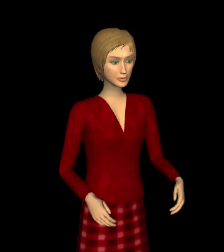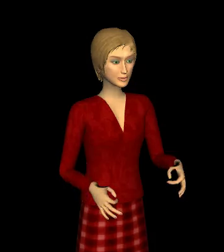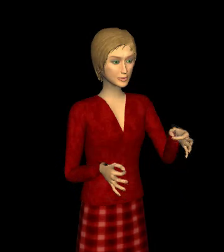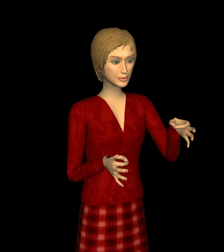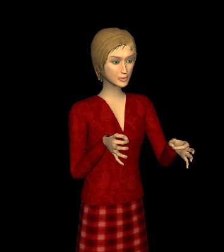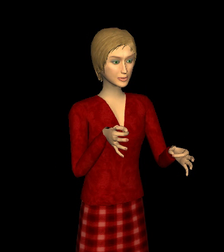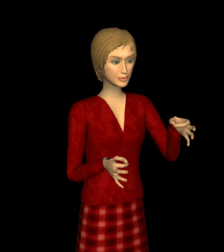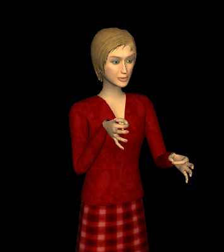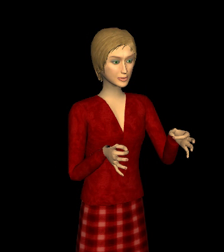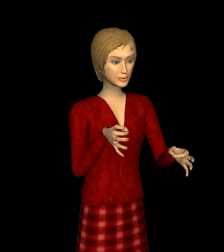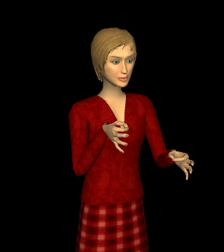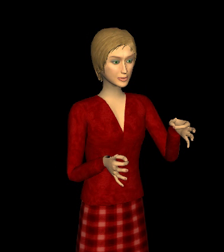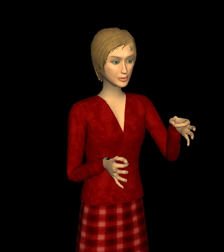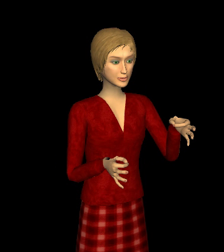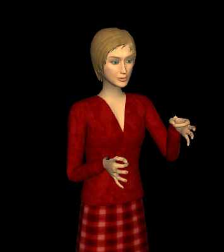محكمة